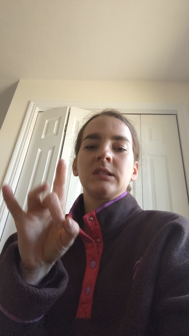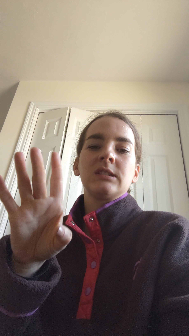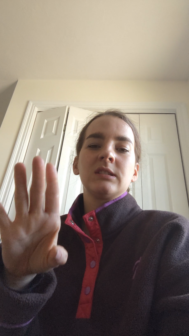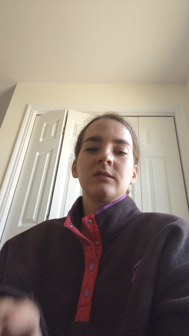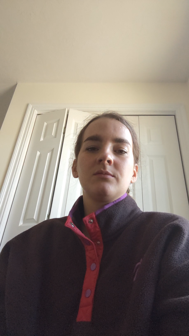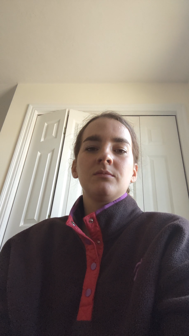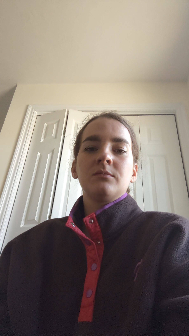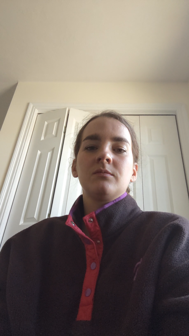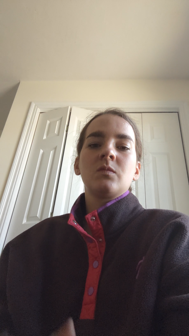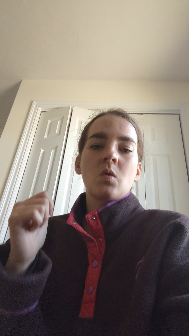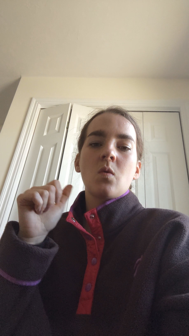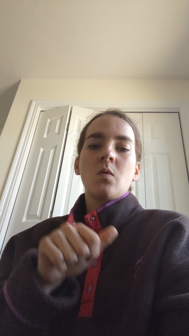coats